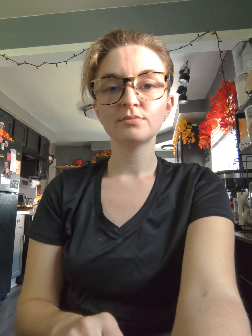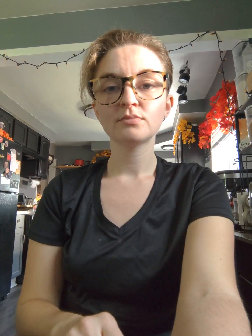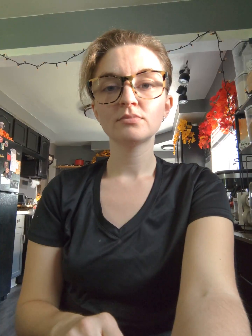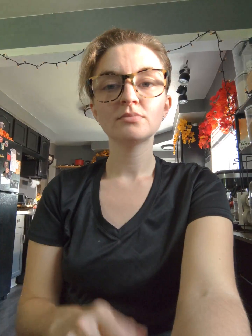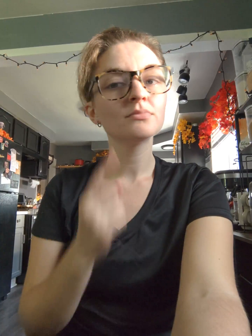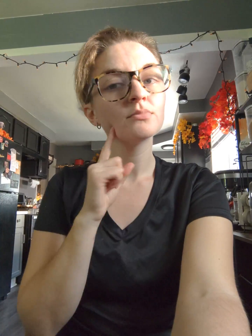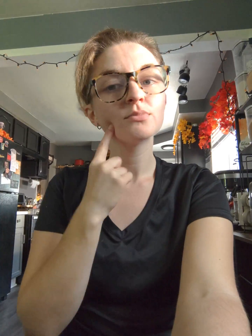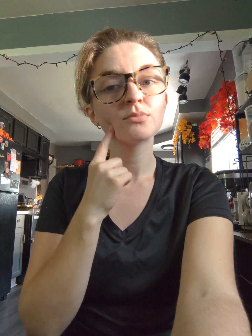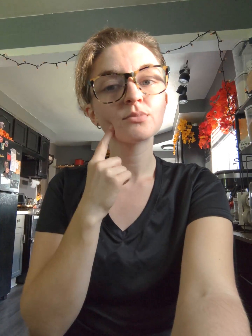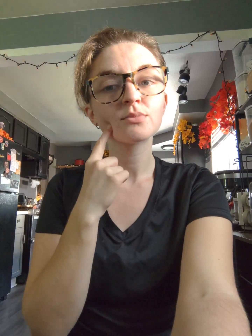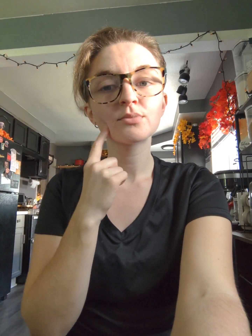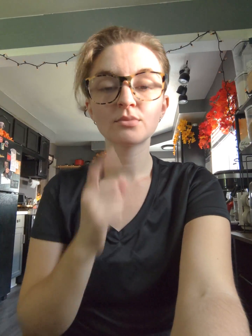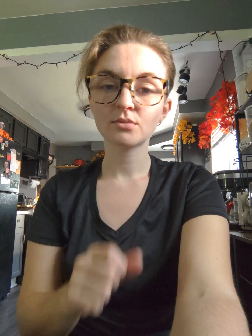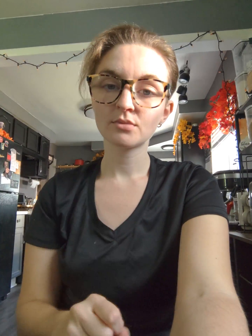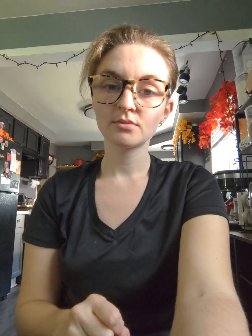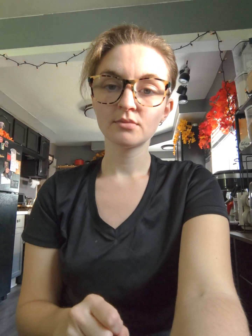candy